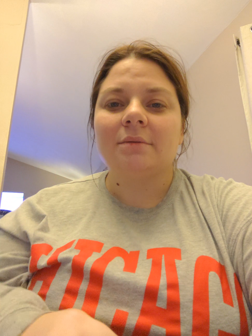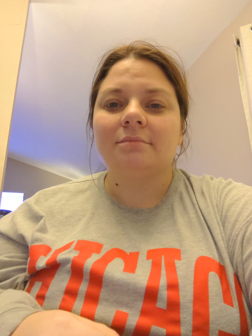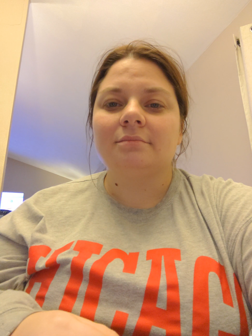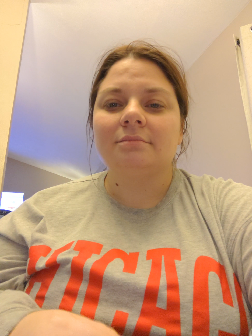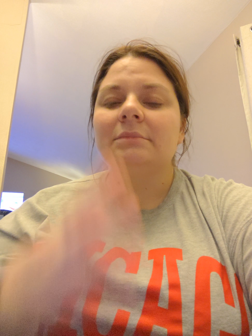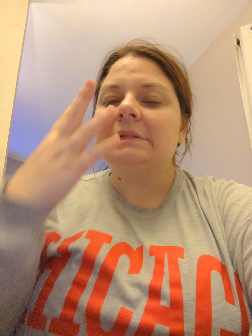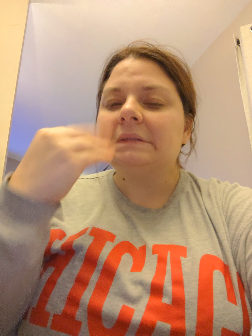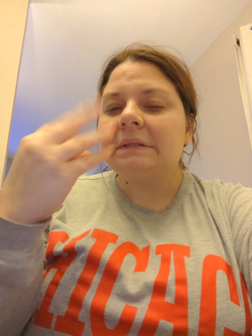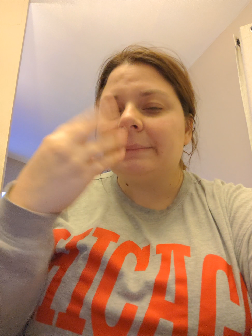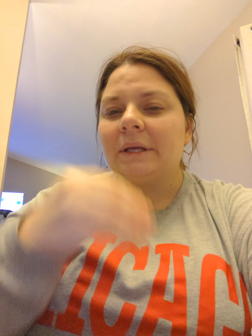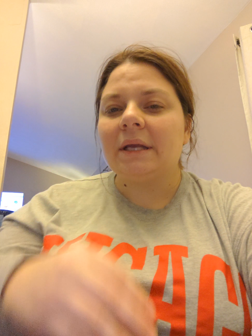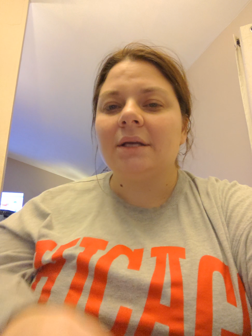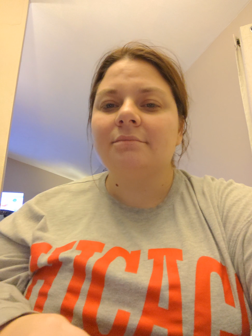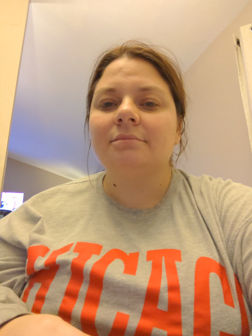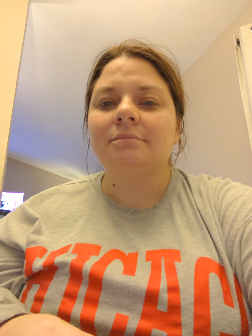sleepy